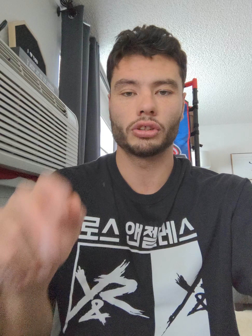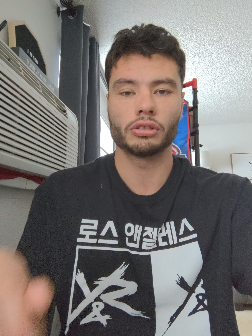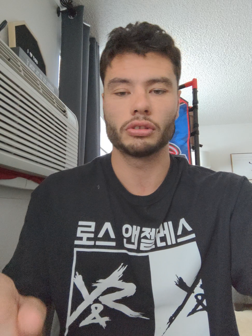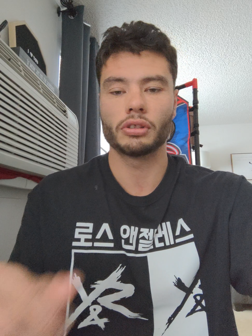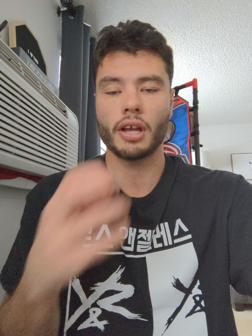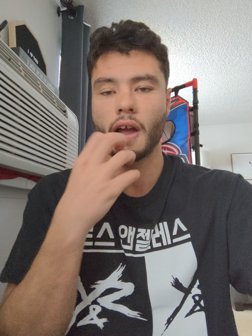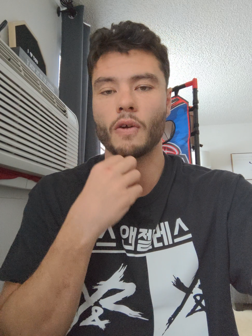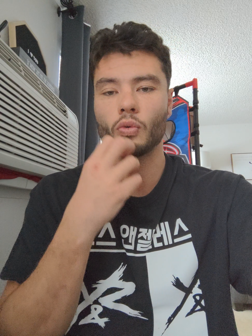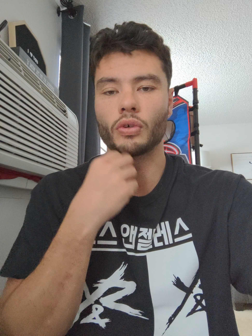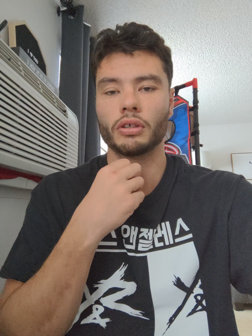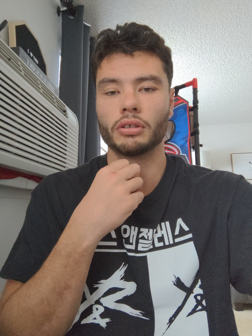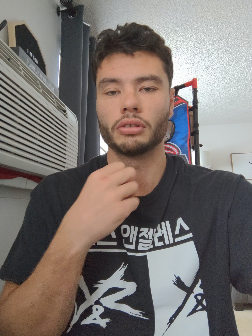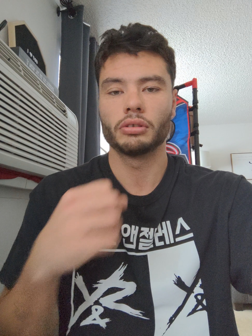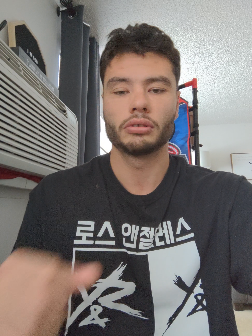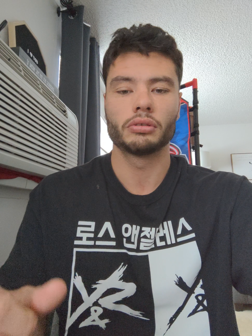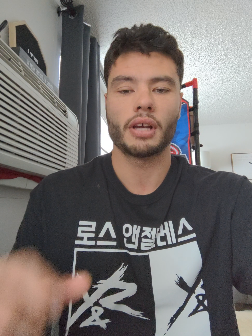underwear